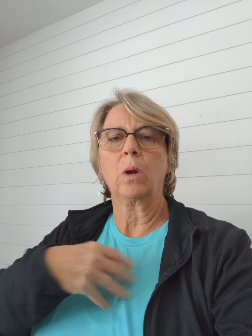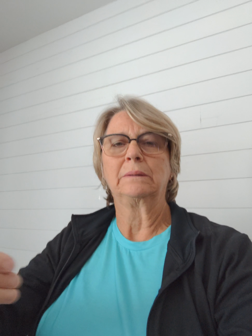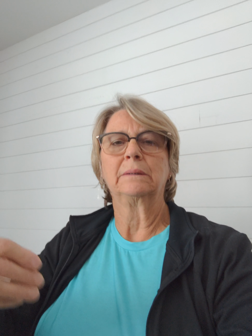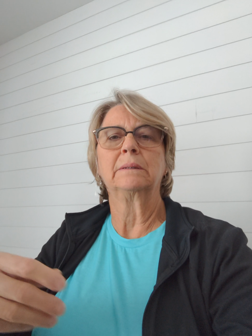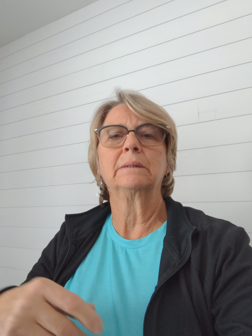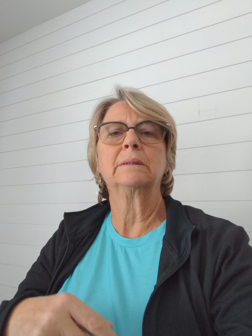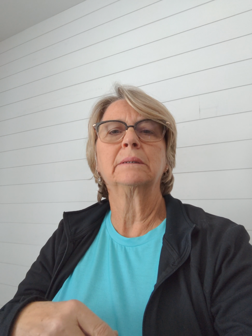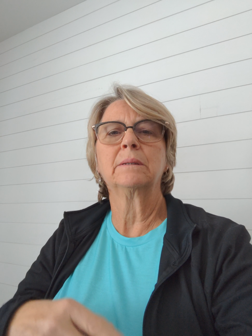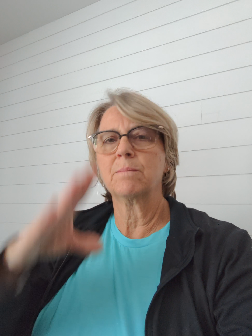white